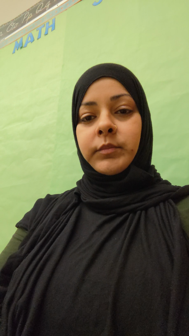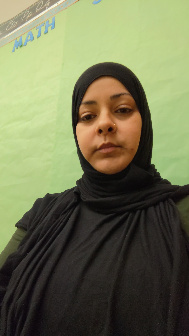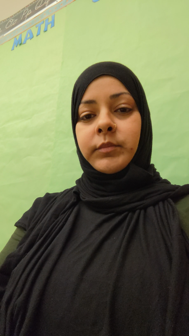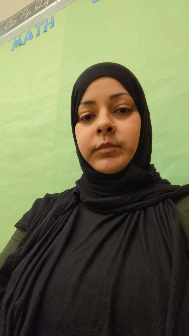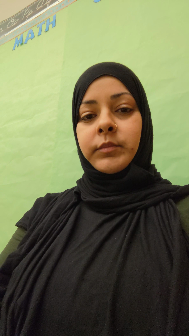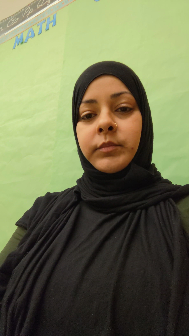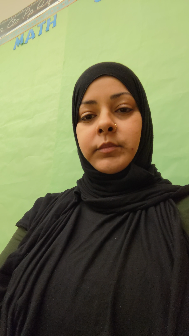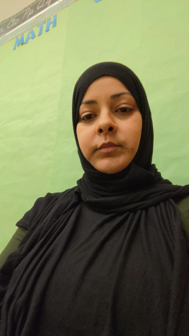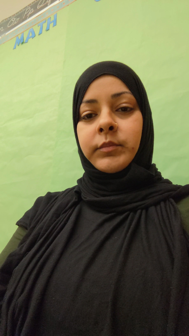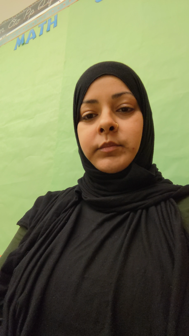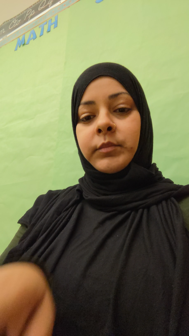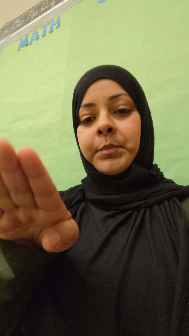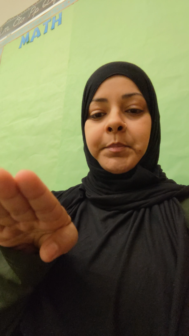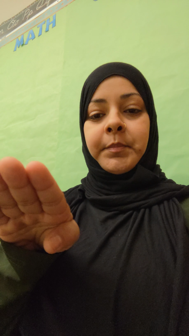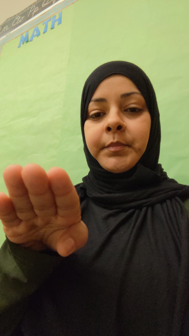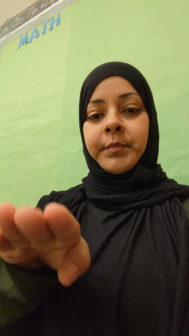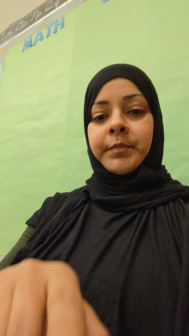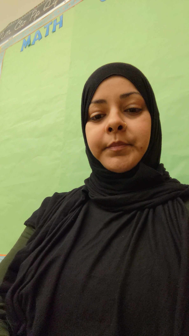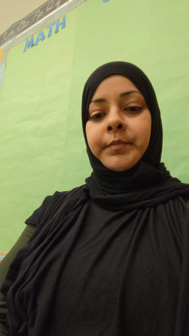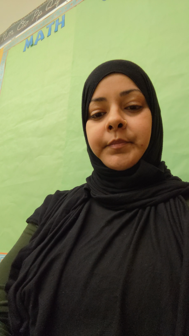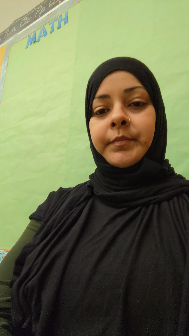penguin